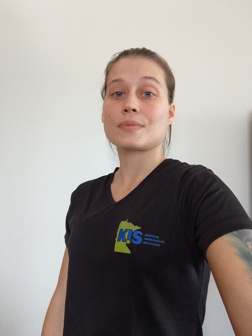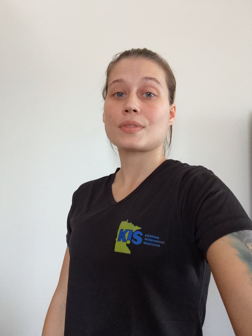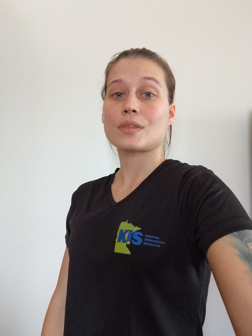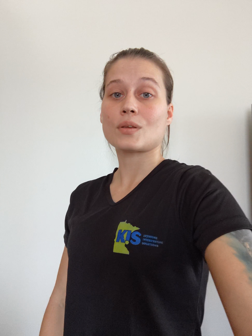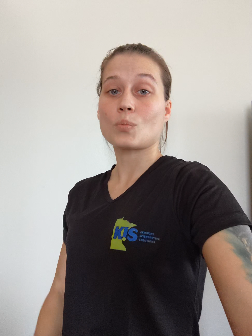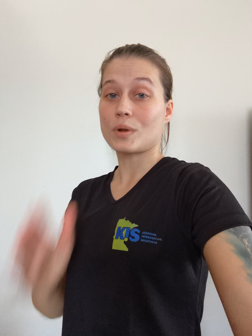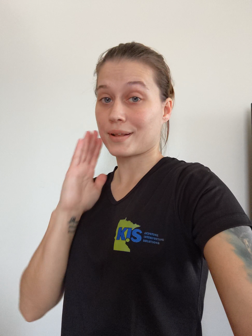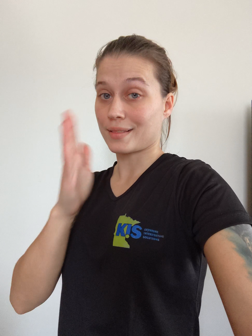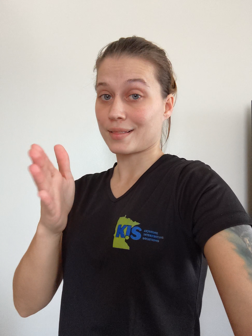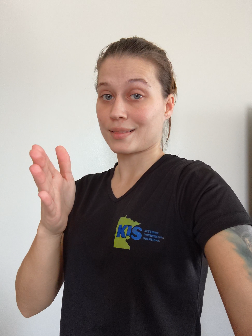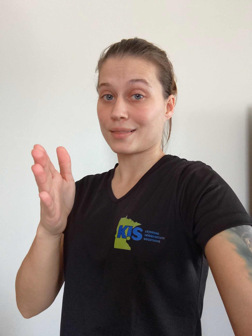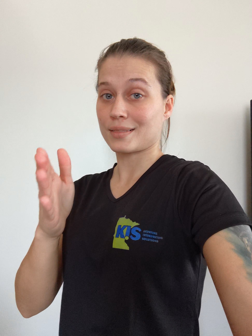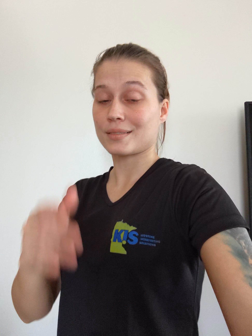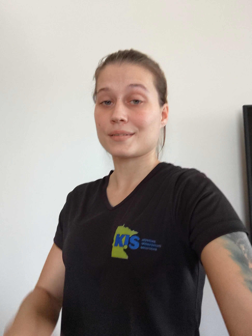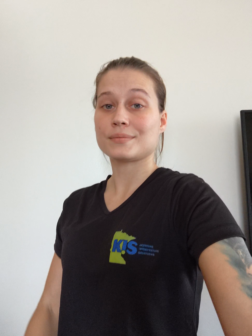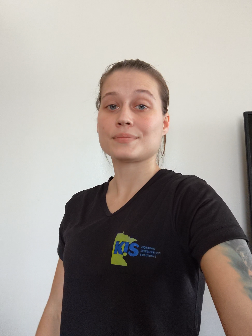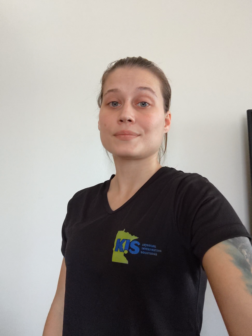will